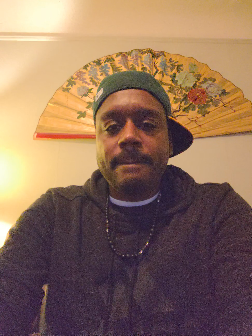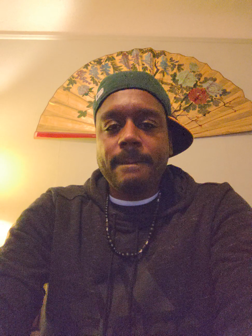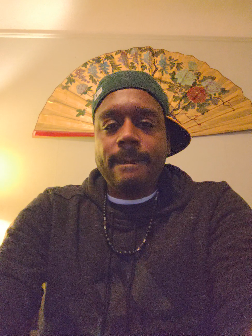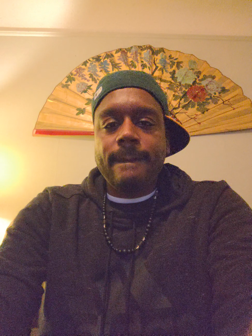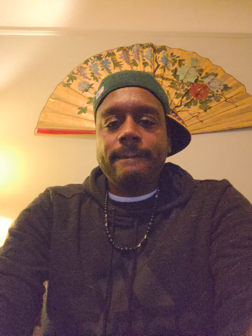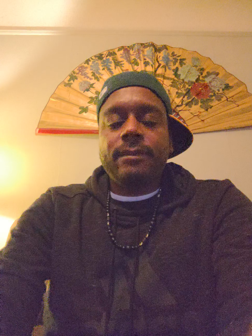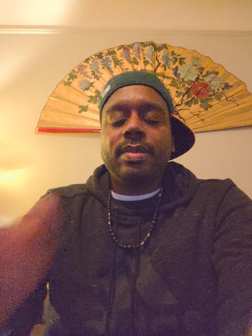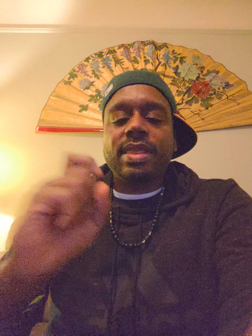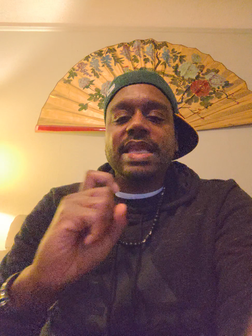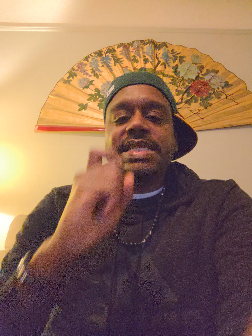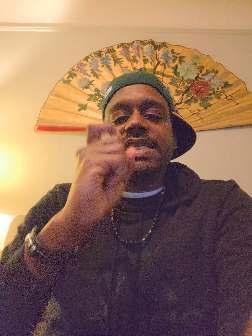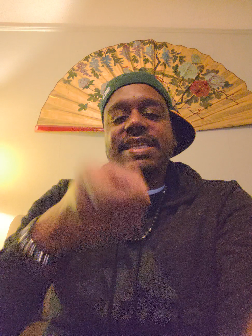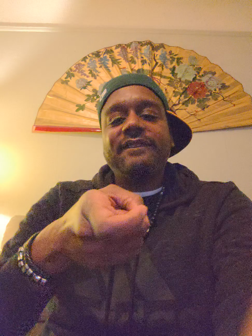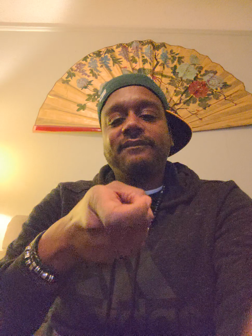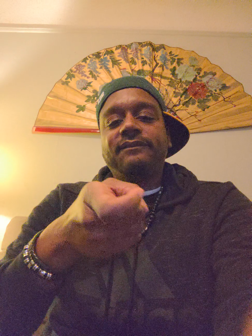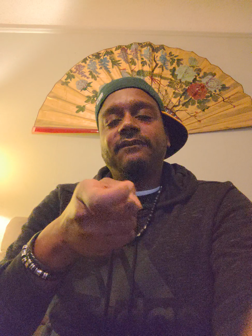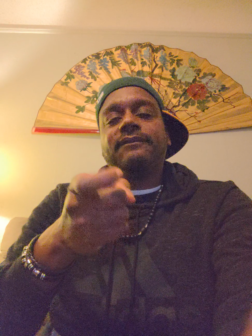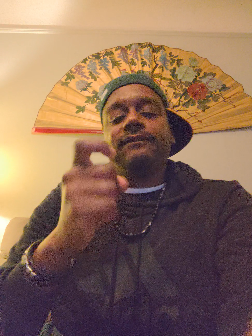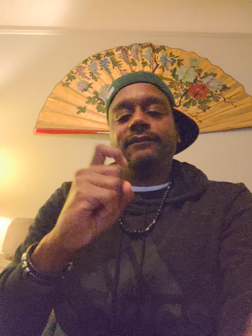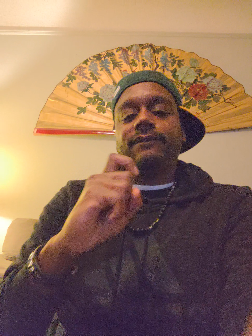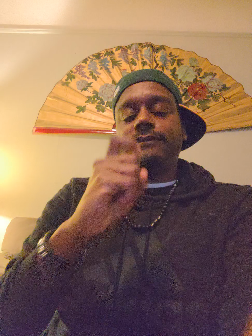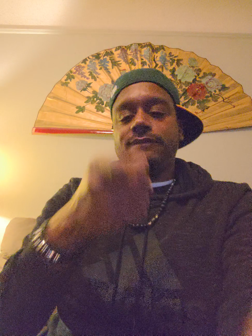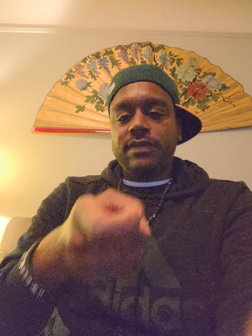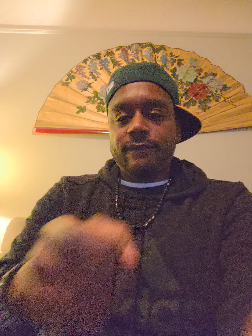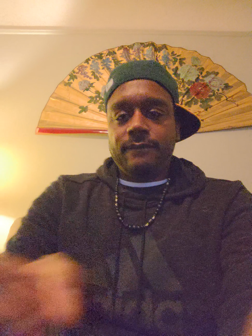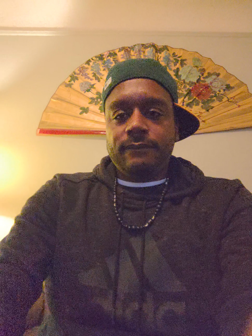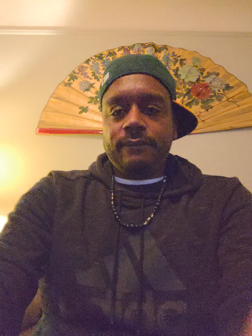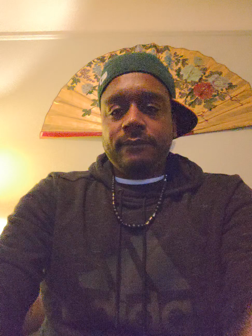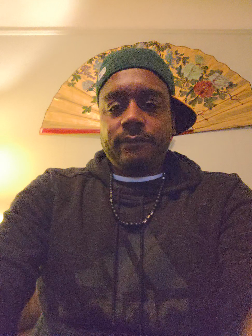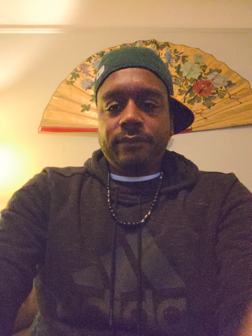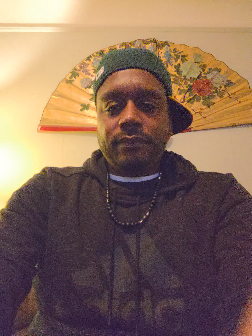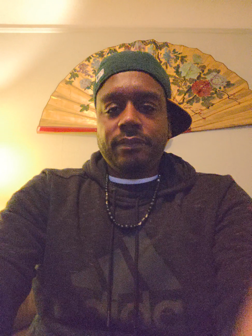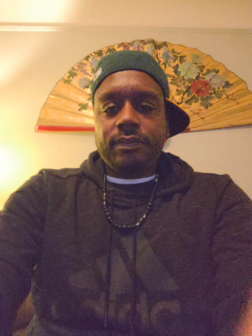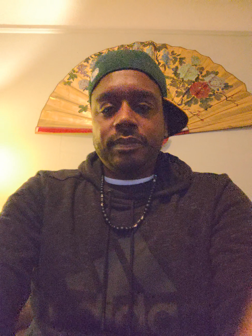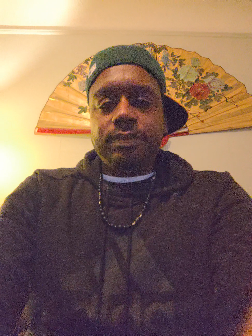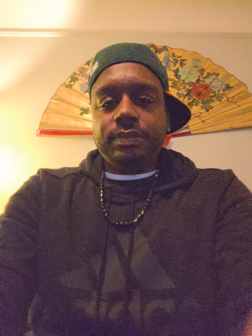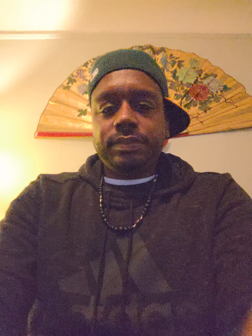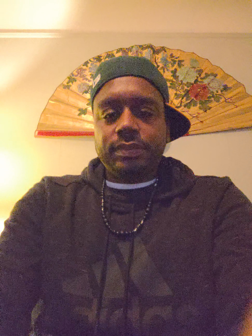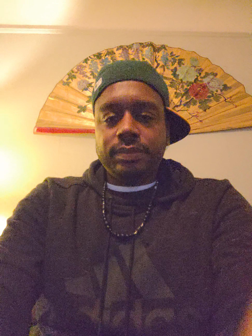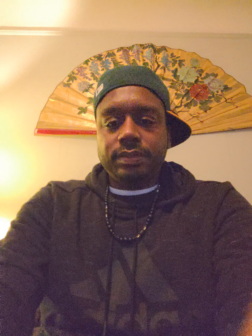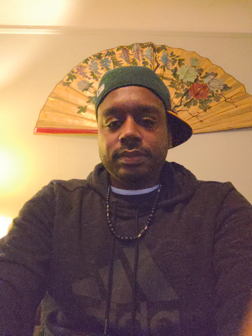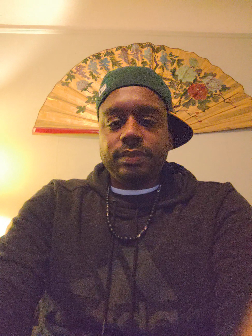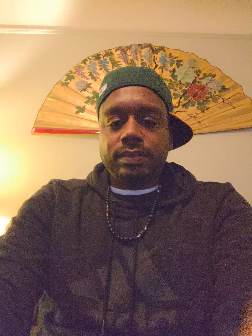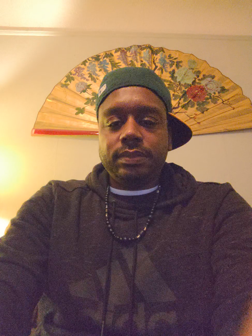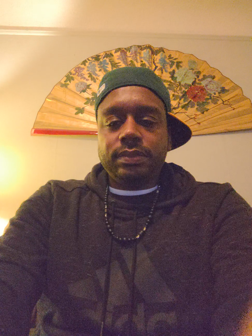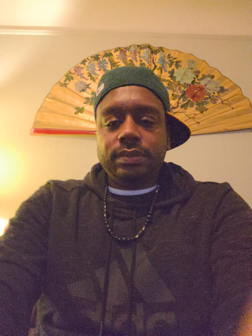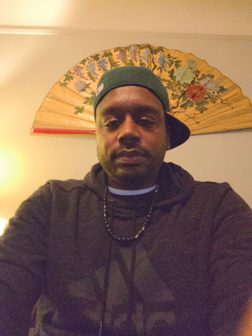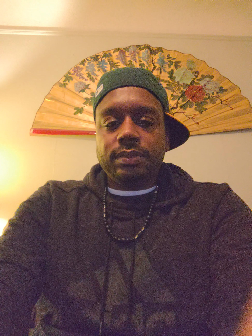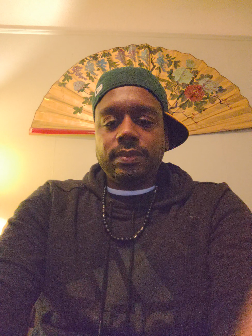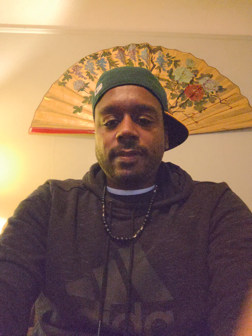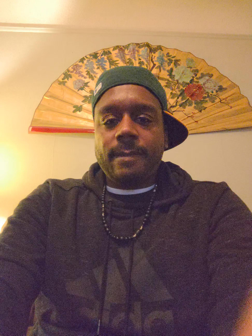gift